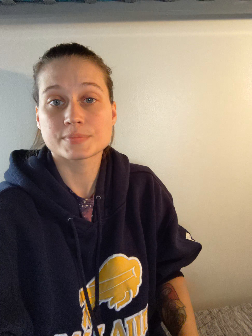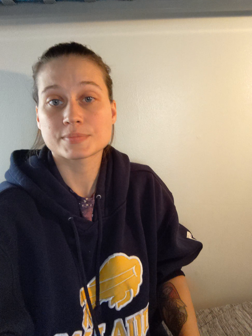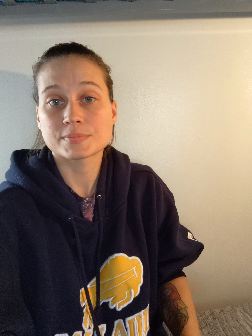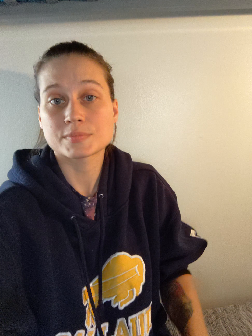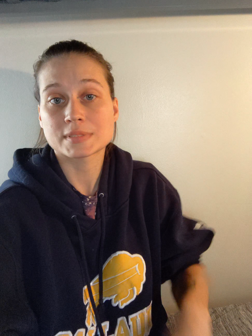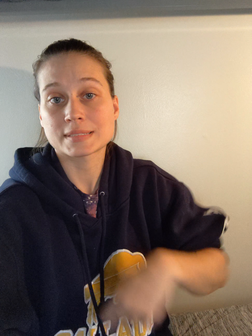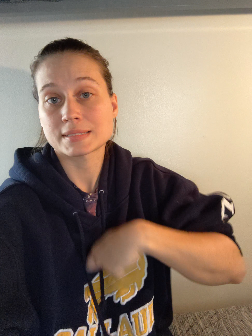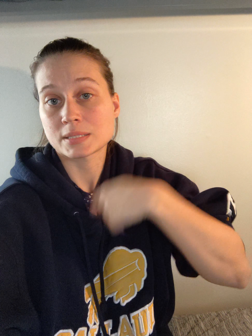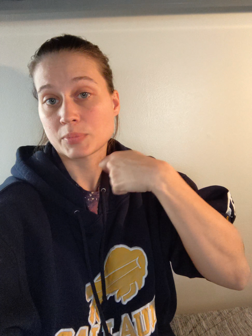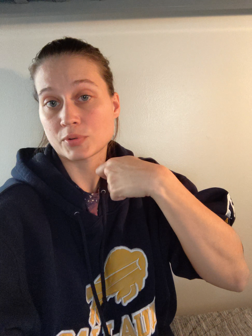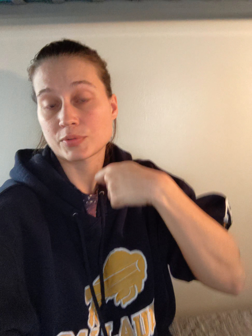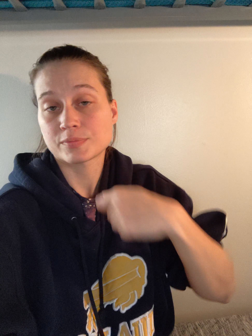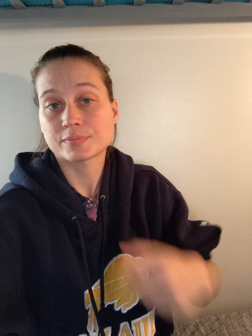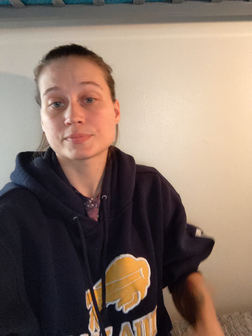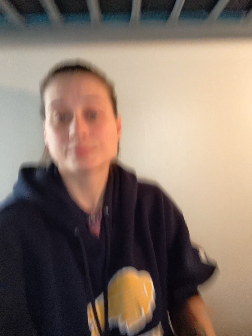zipper